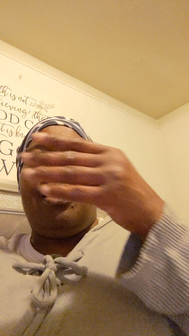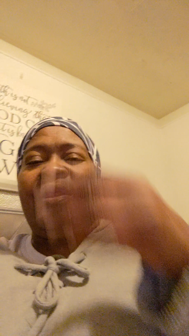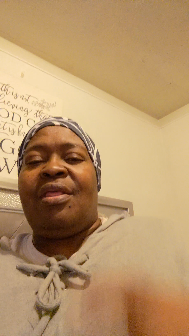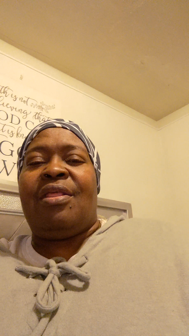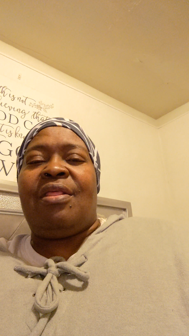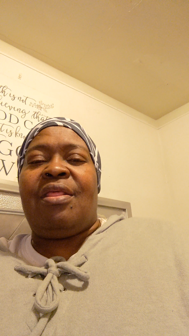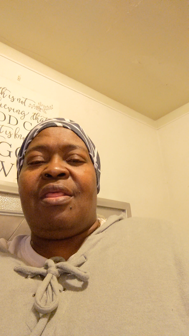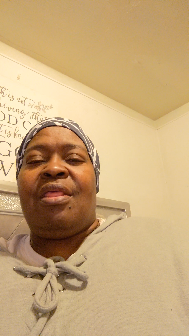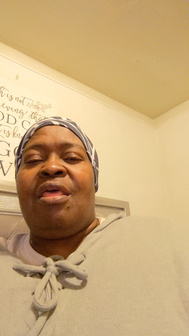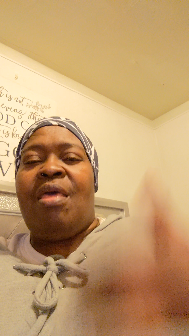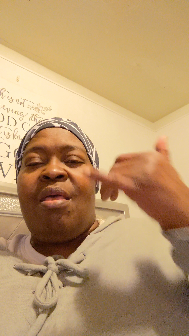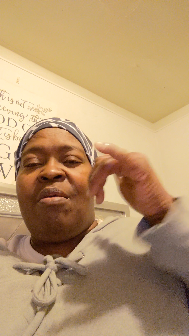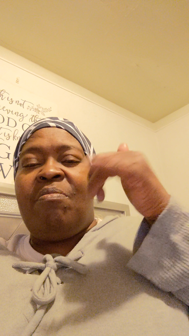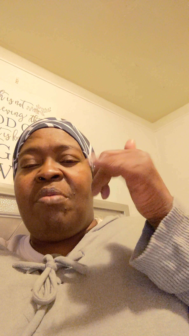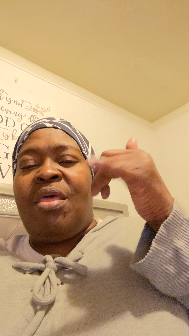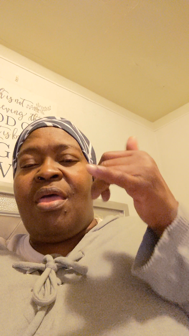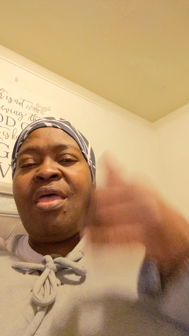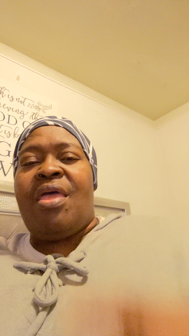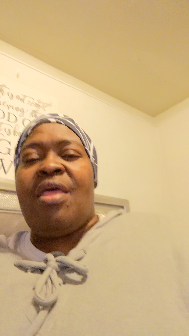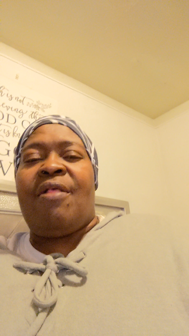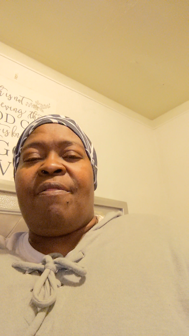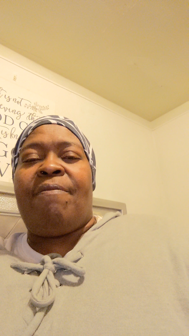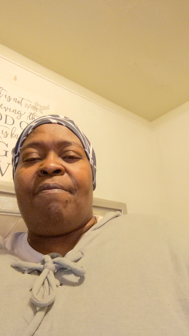play